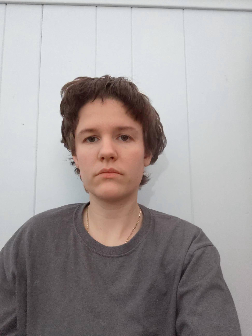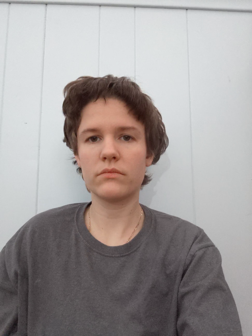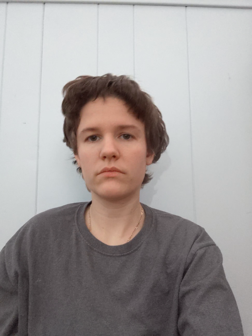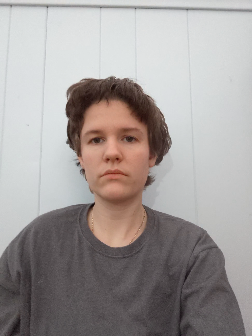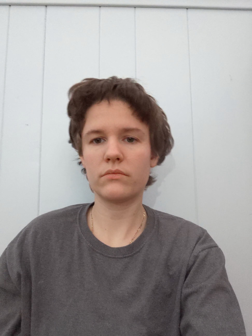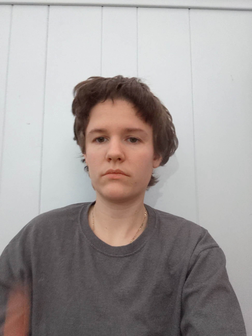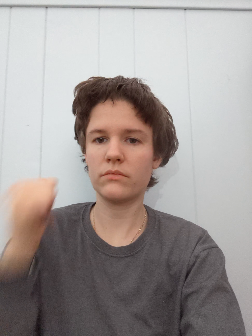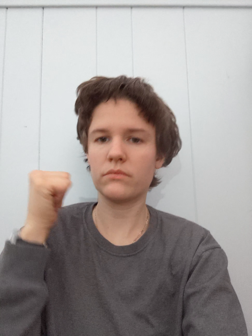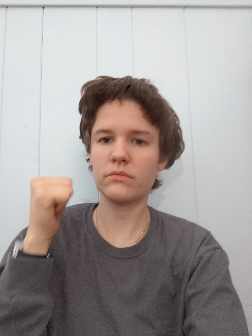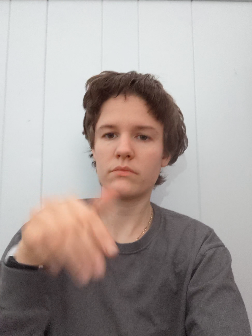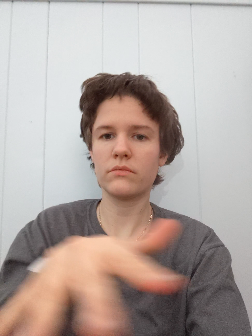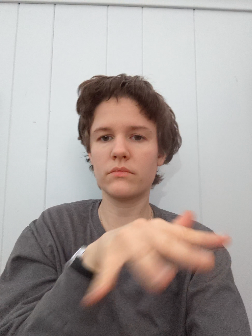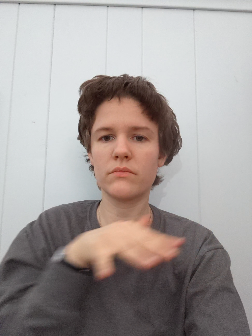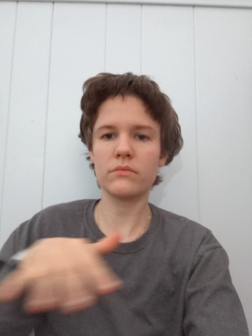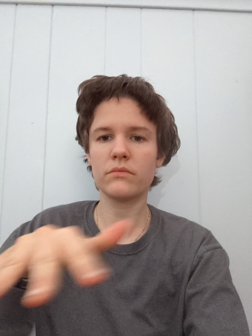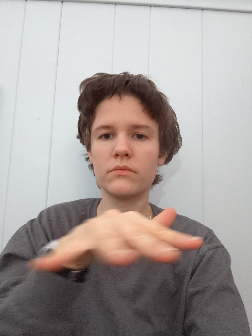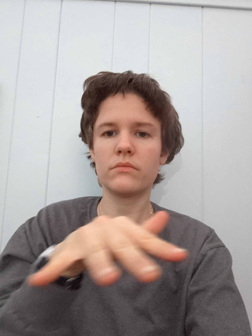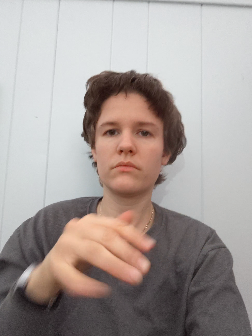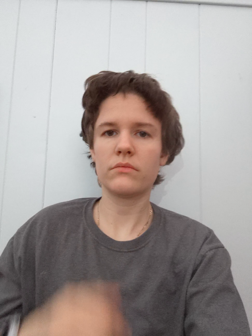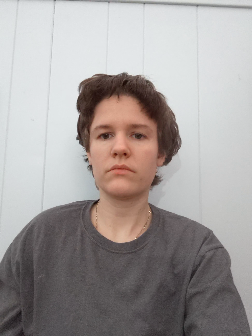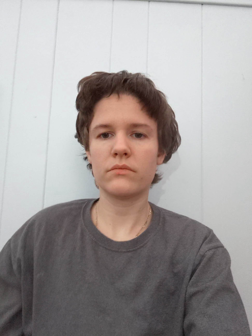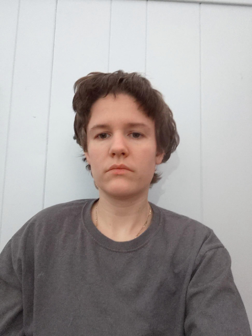backyard